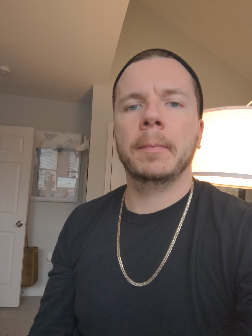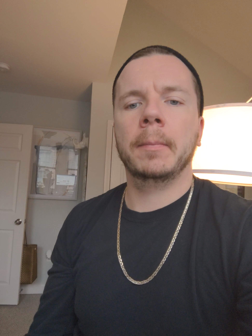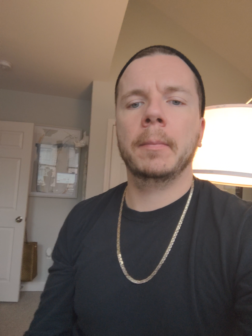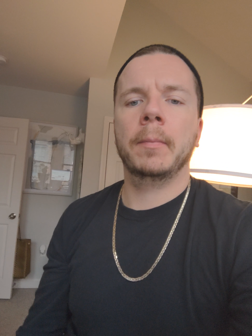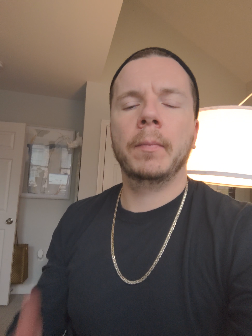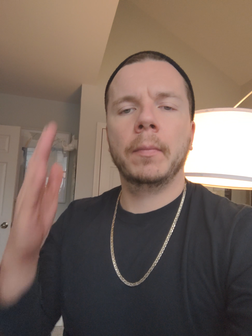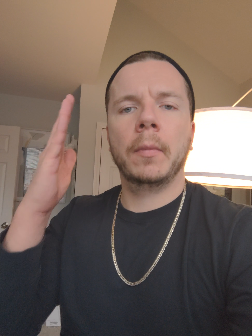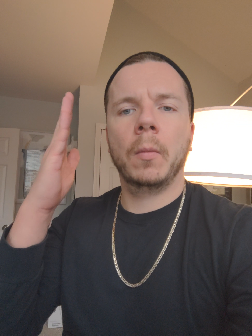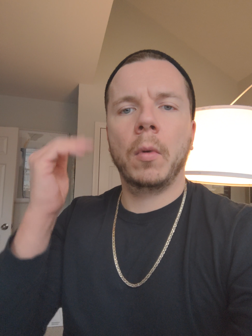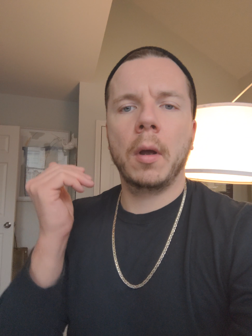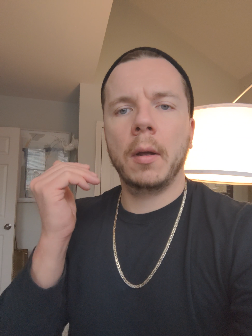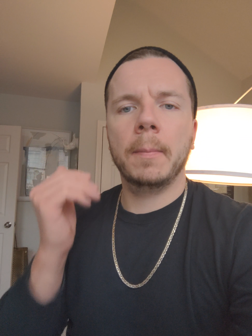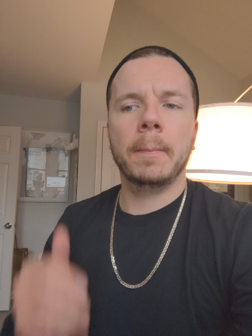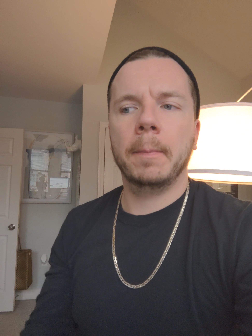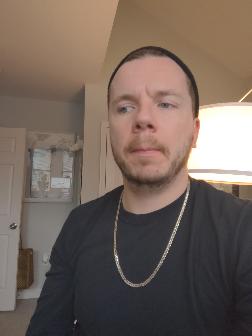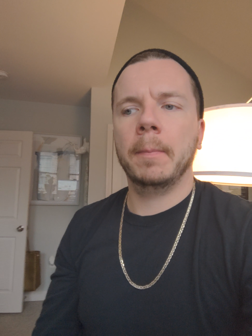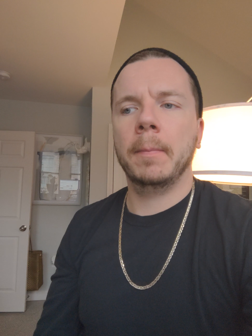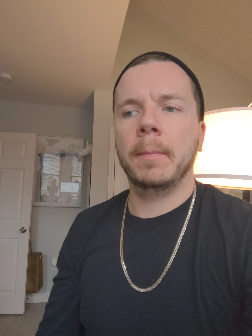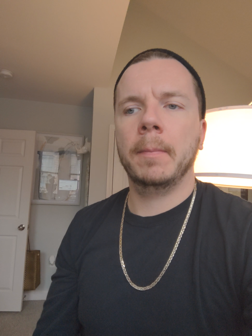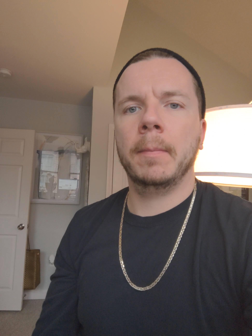why